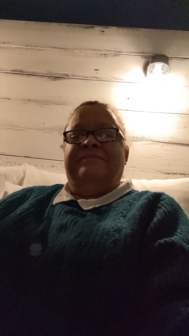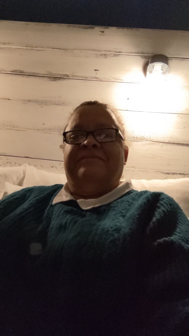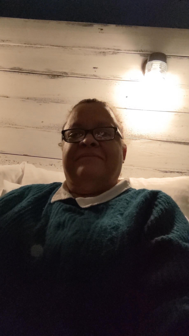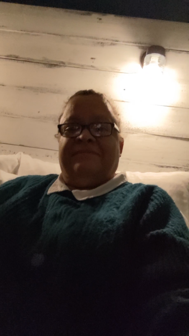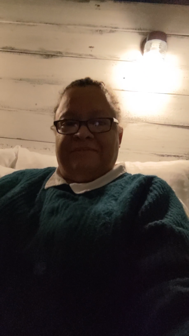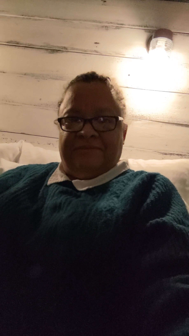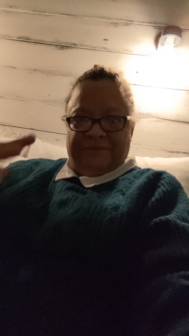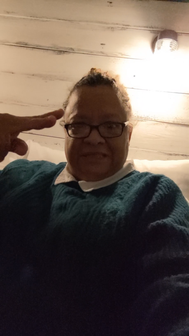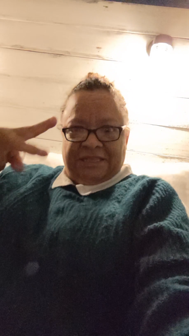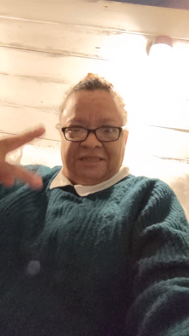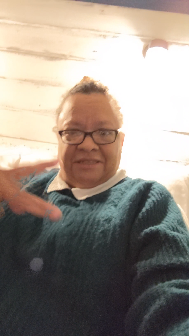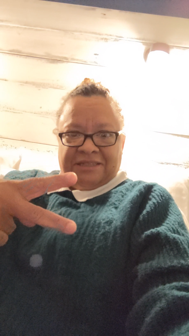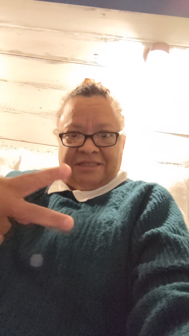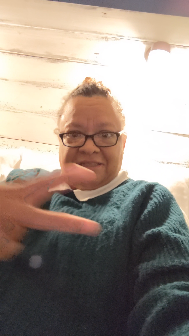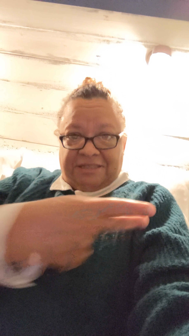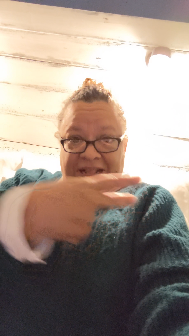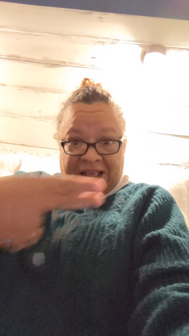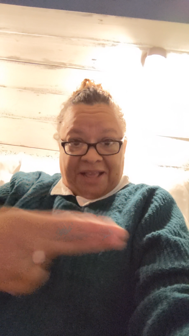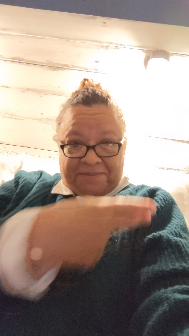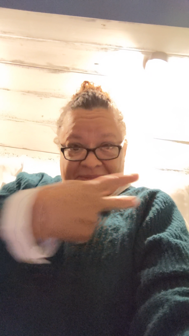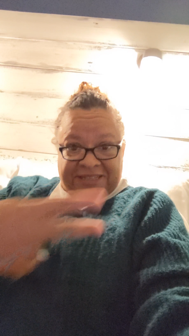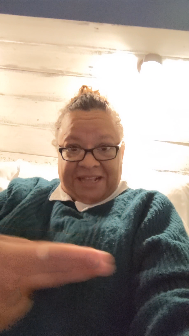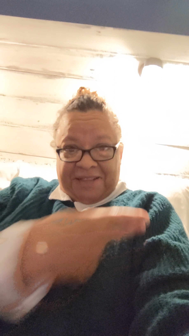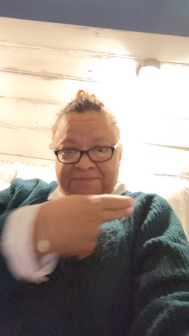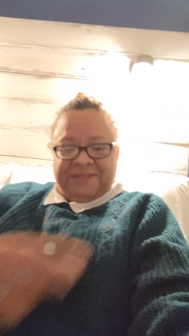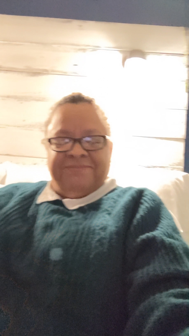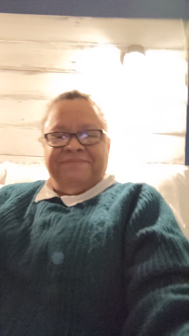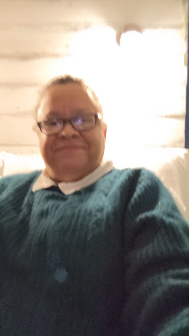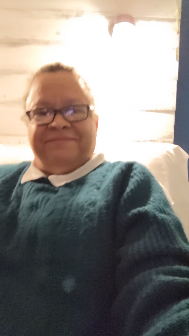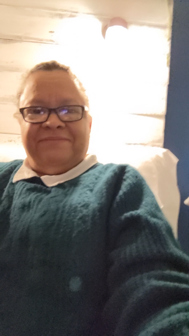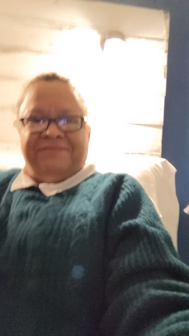sheep